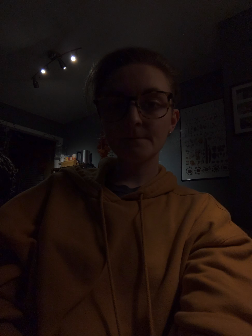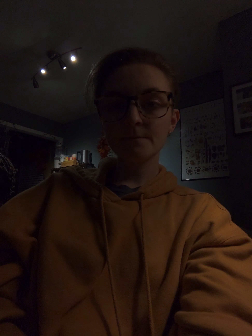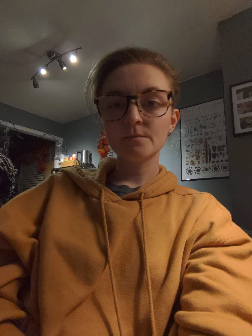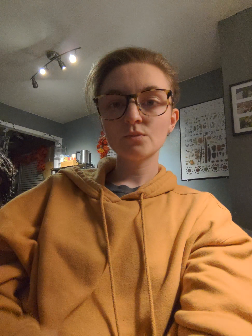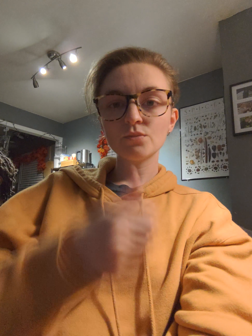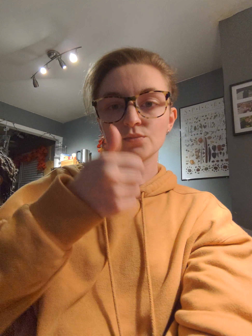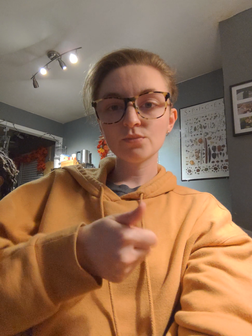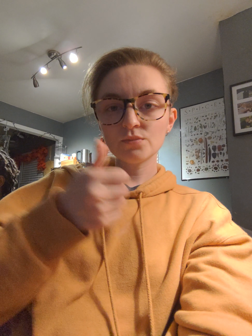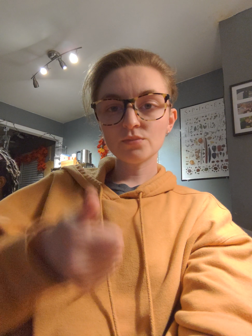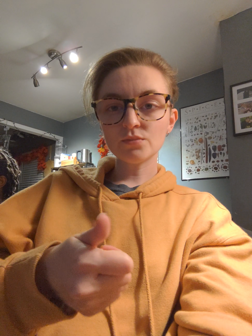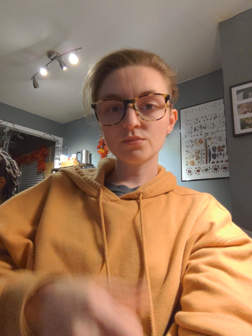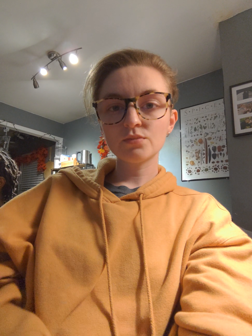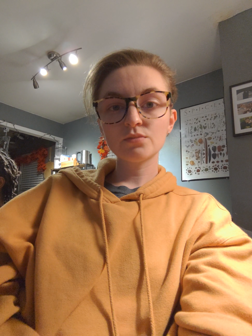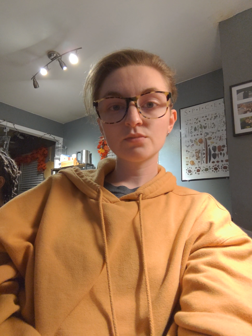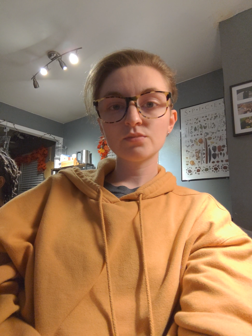each